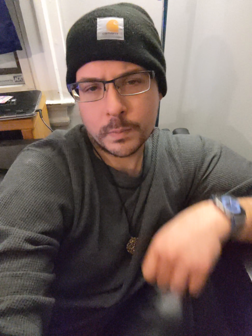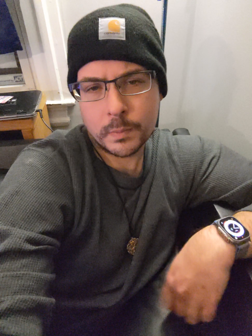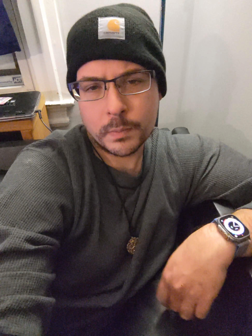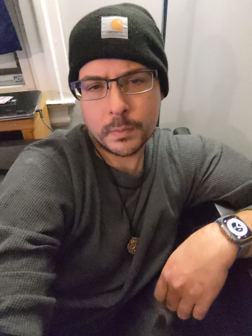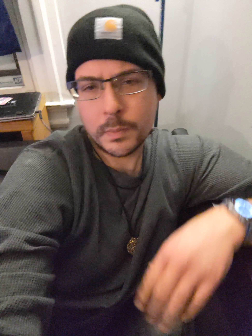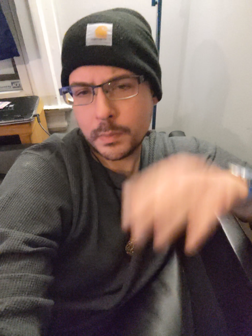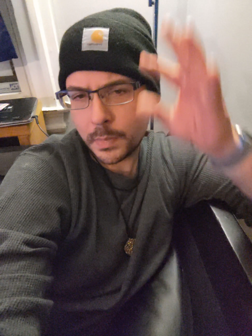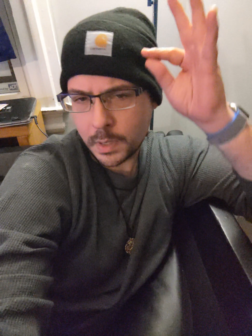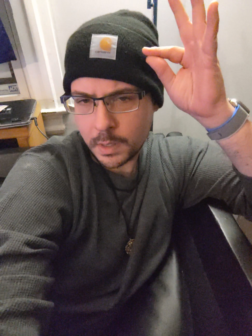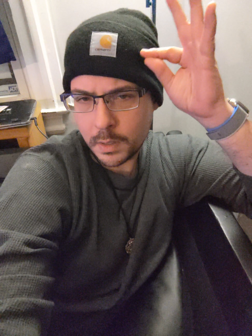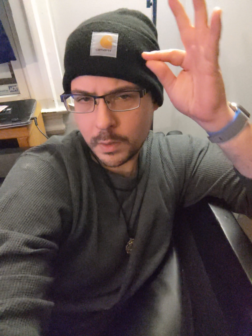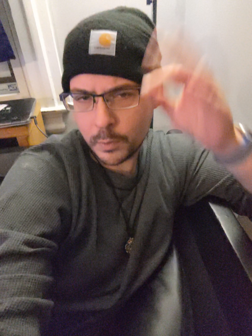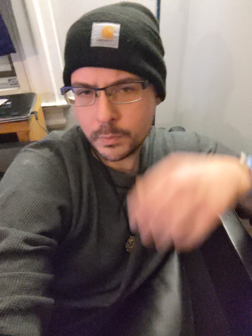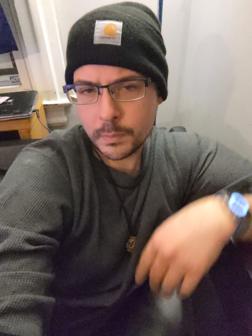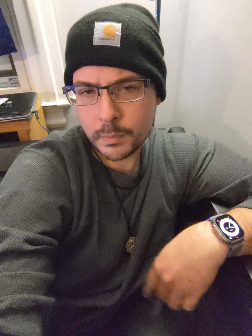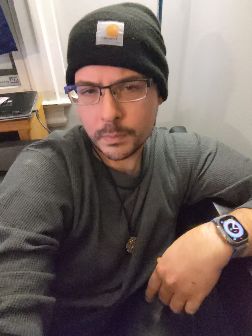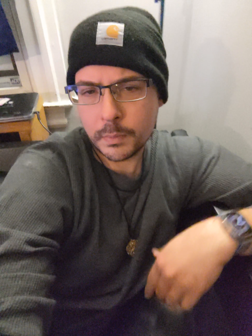hair